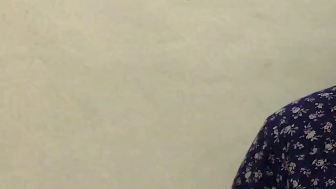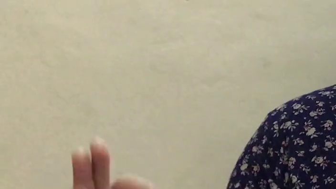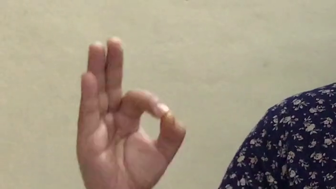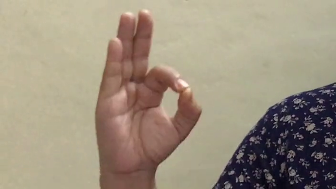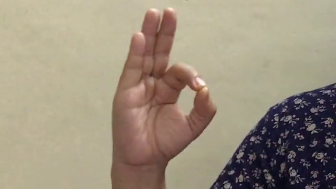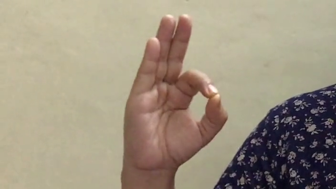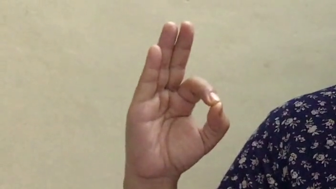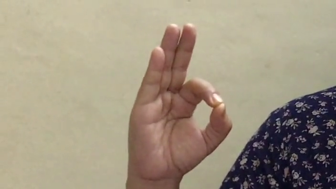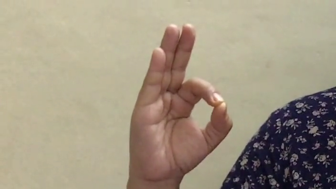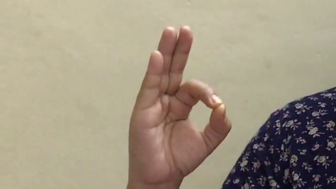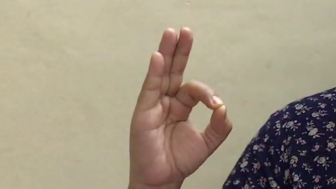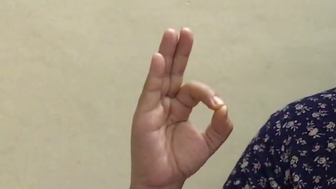व